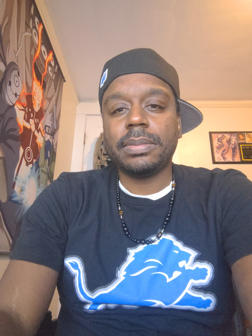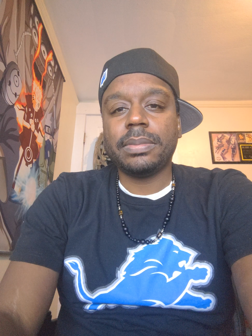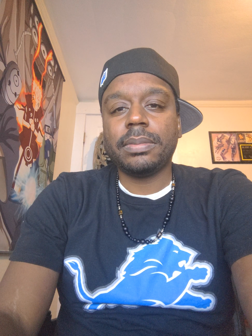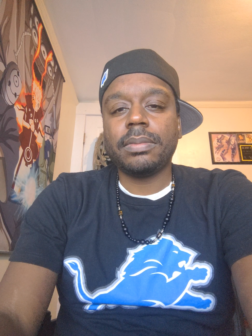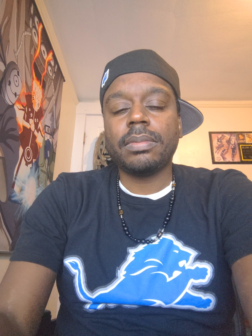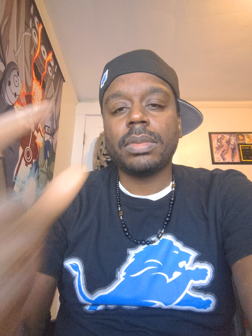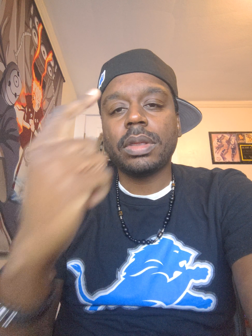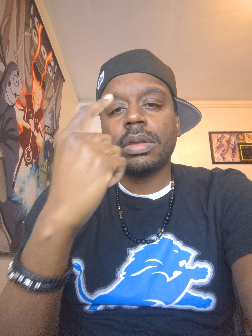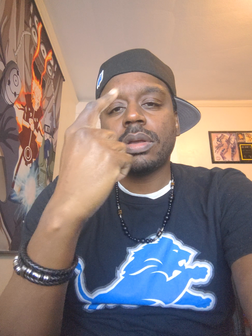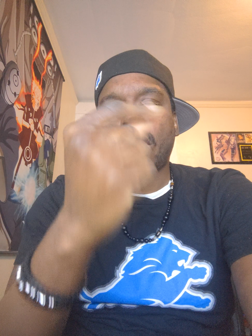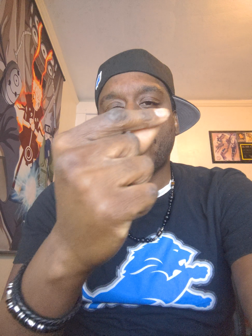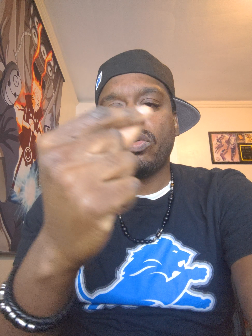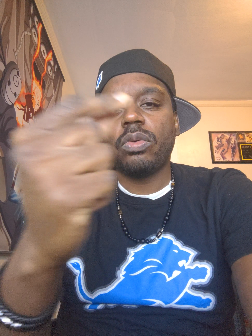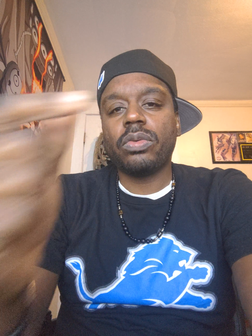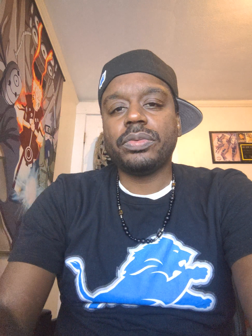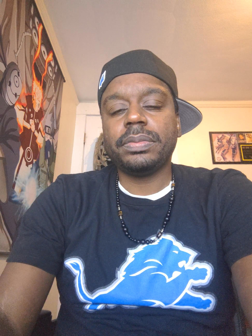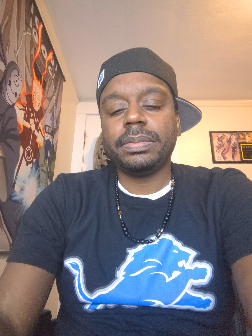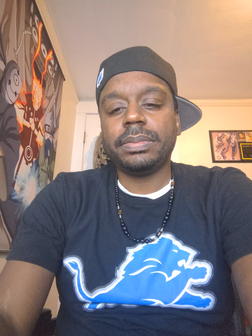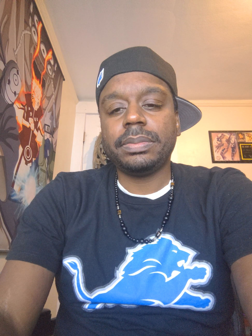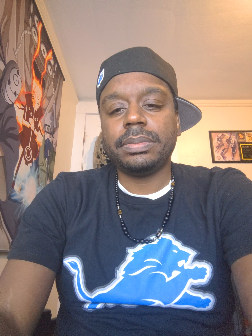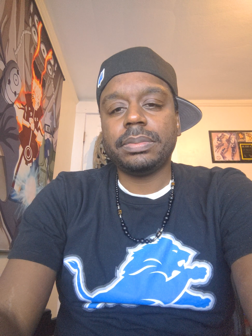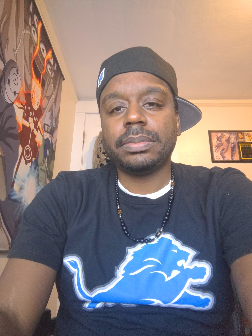go